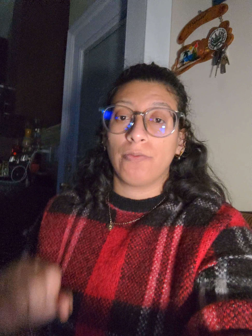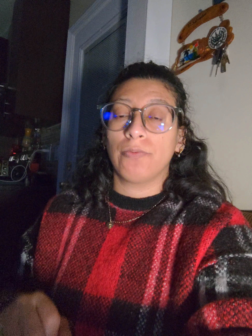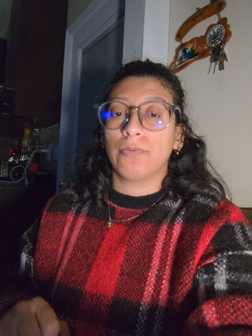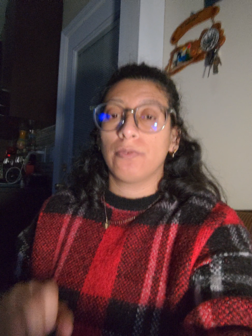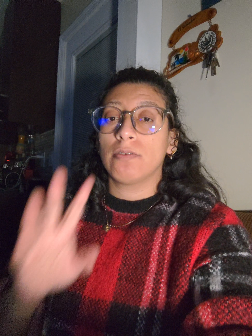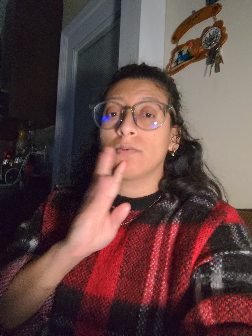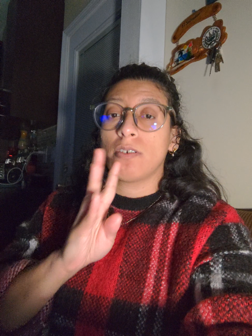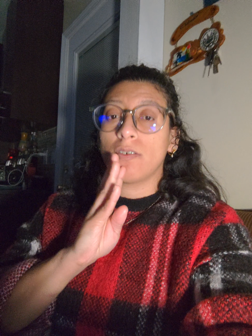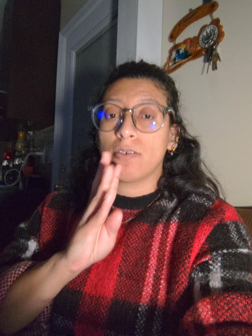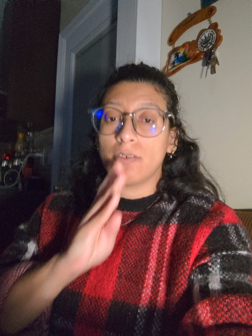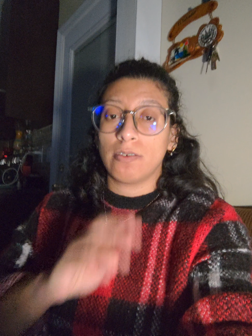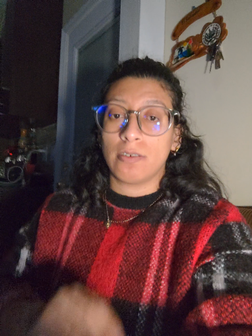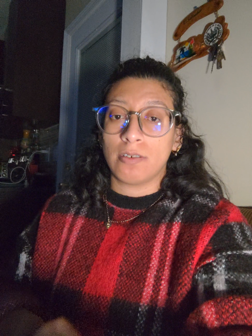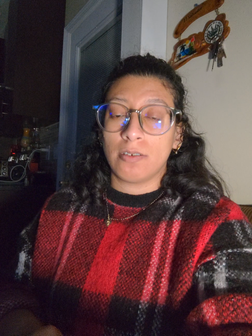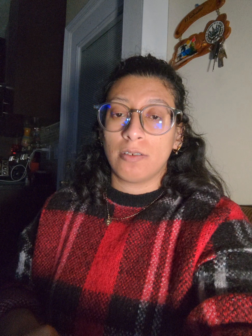talk